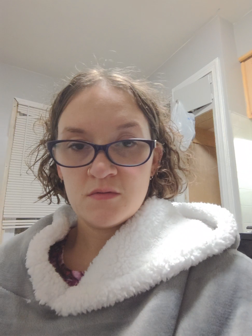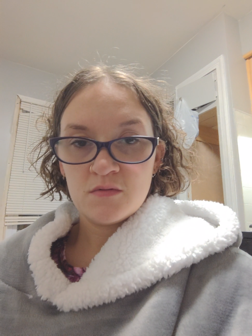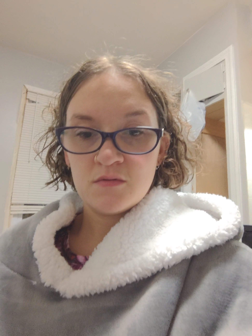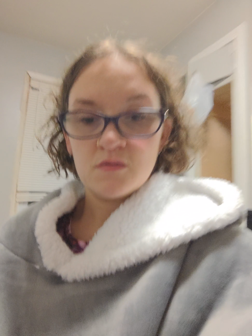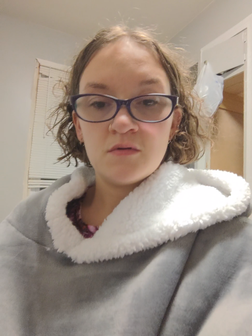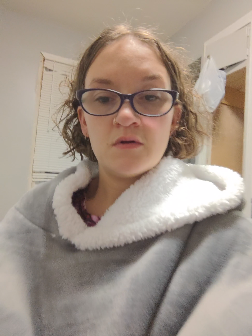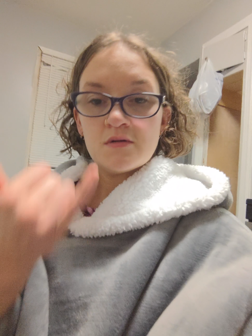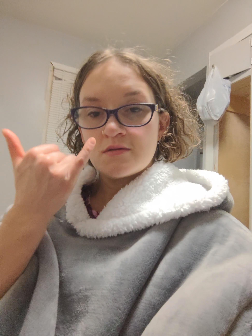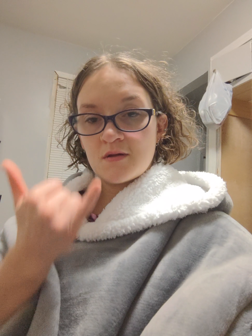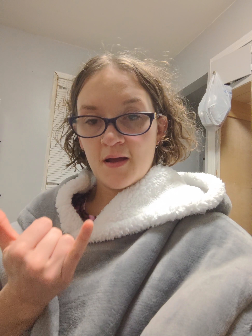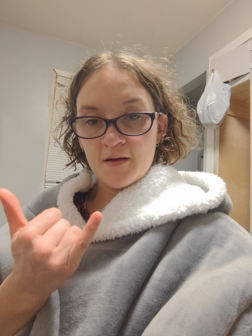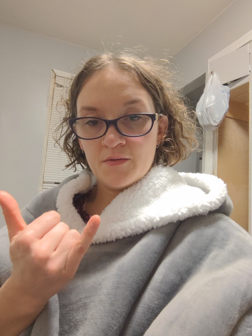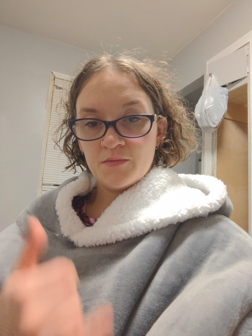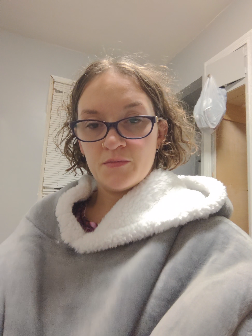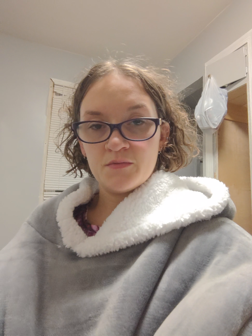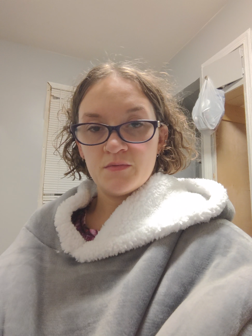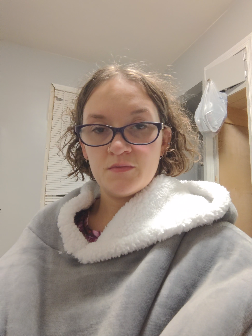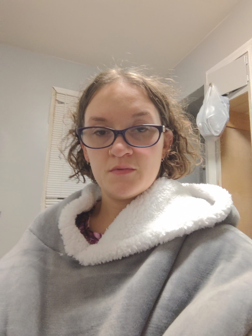now